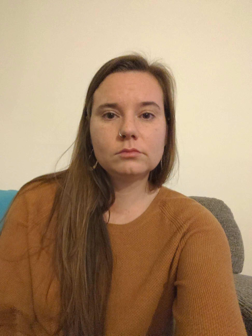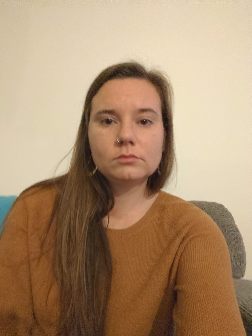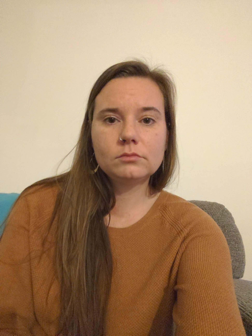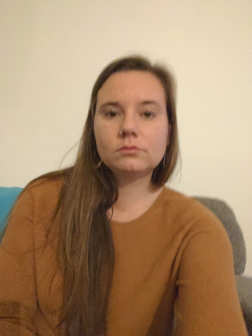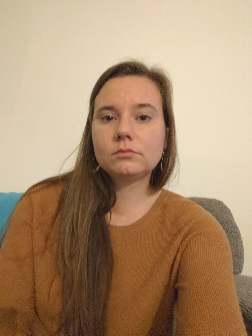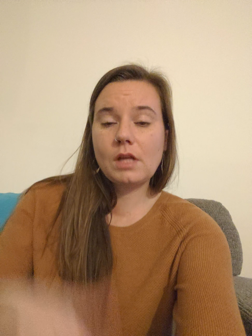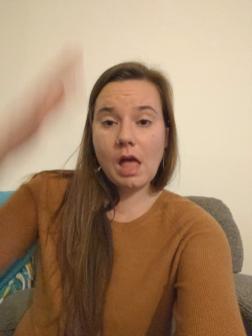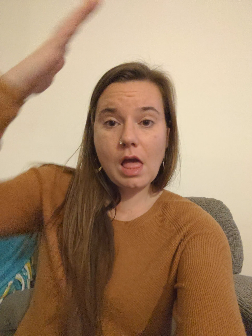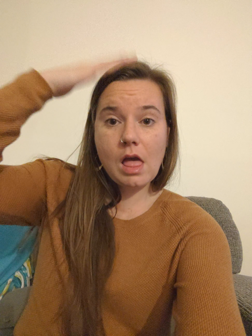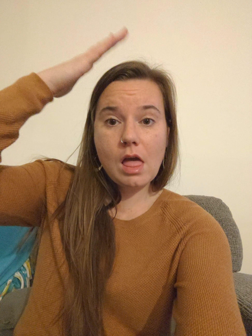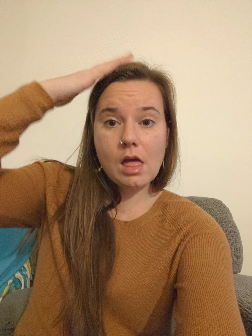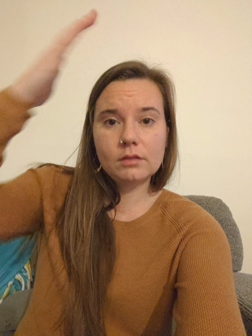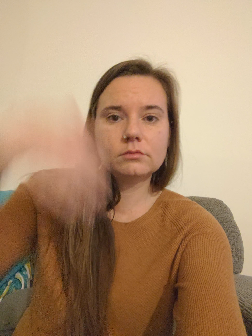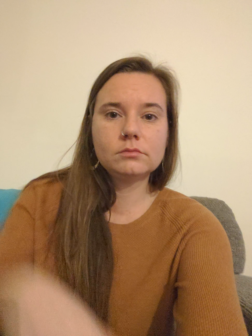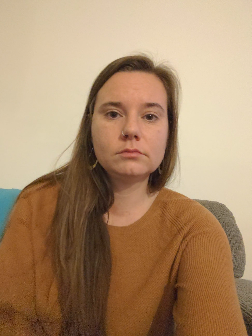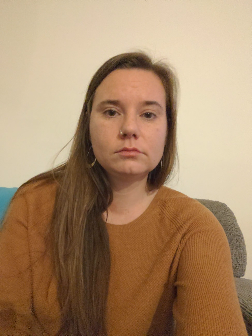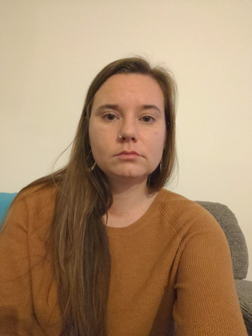hat